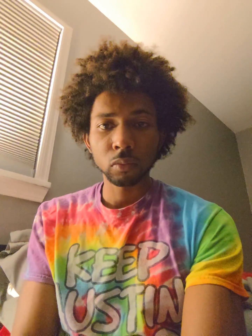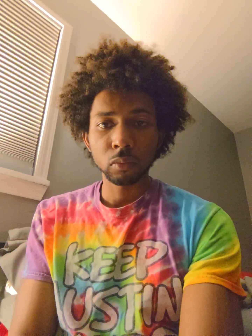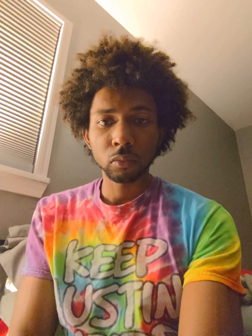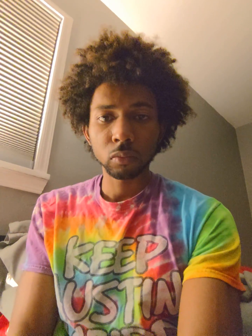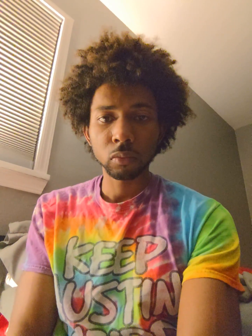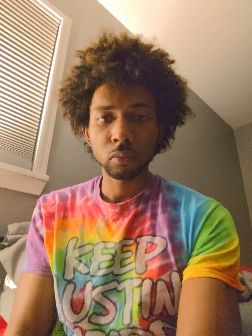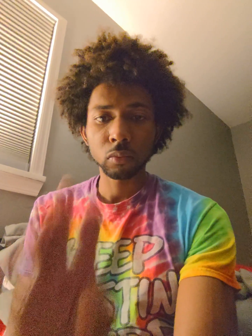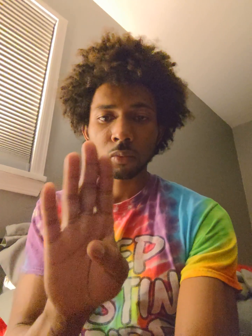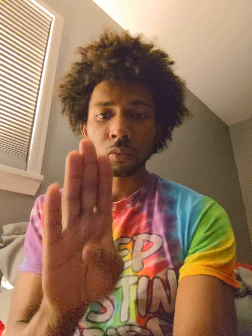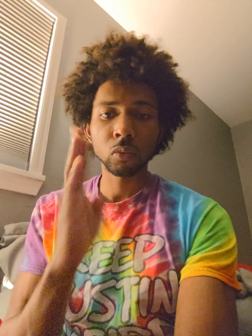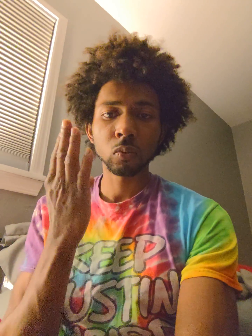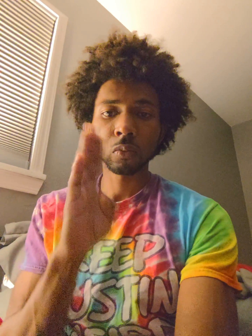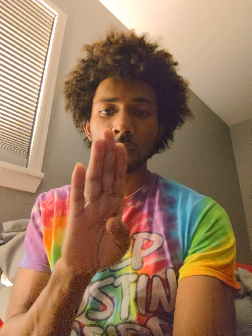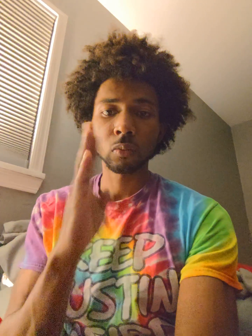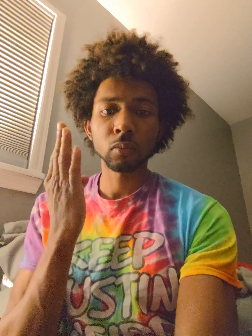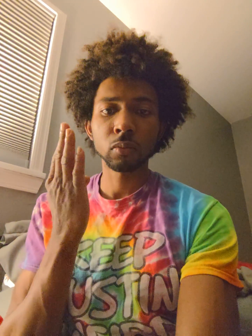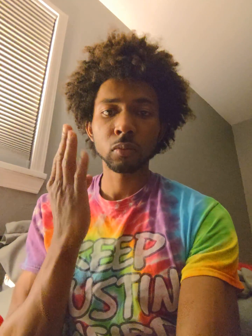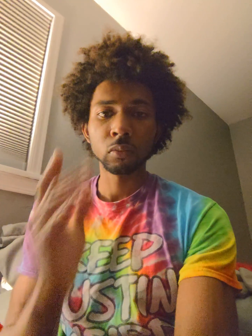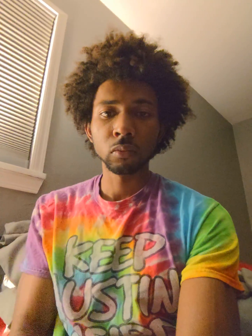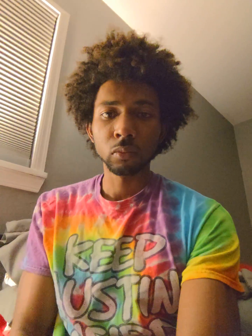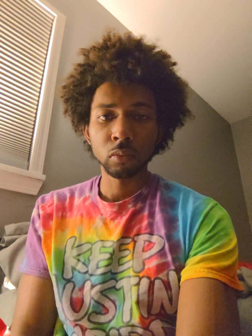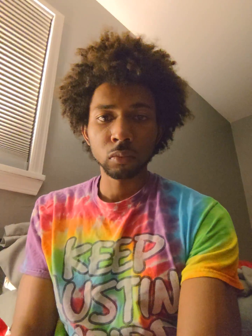door